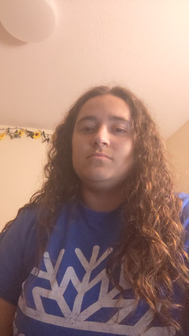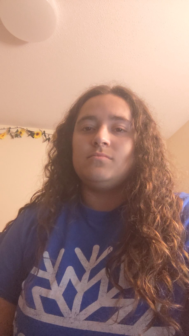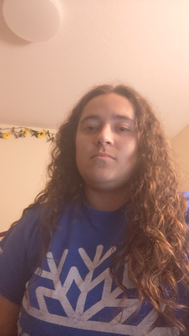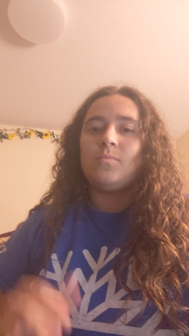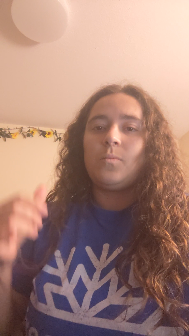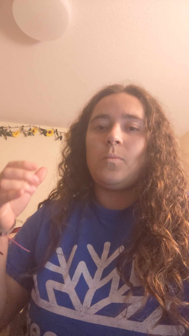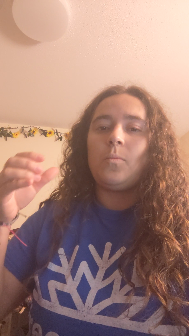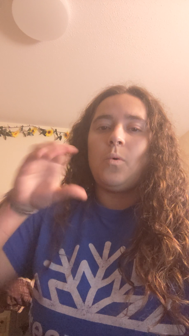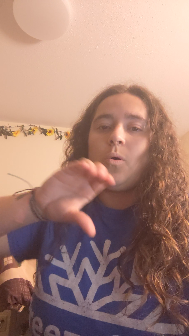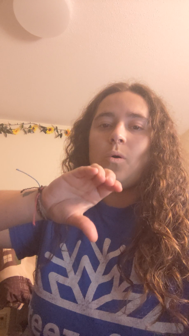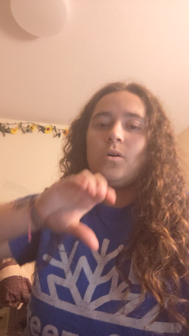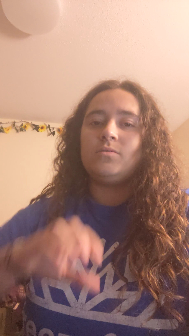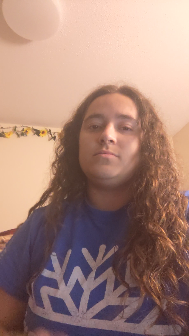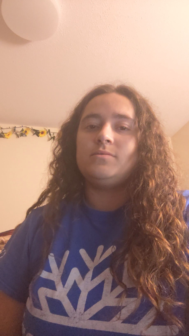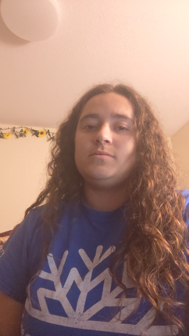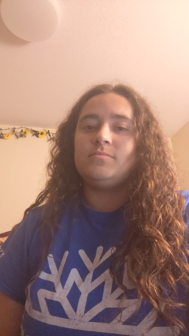pour